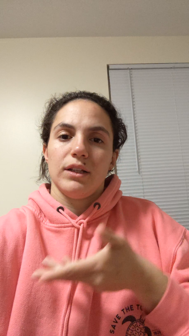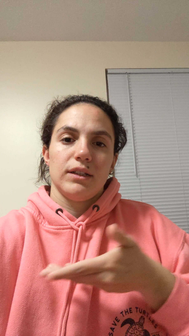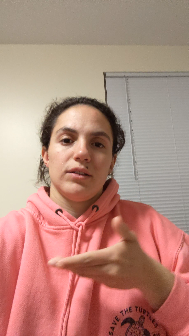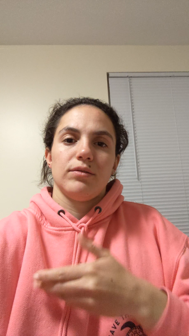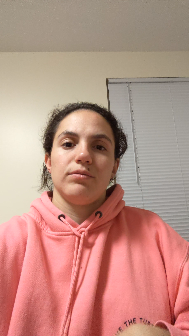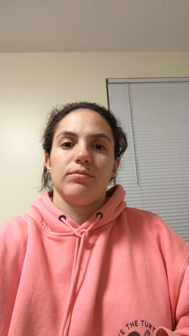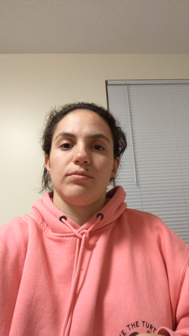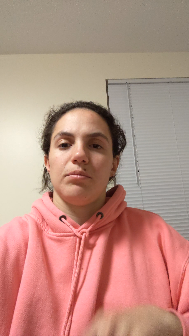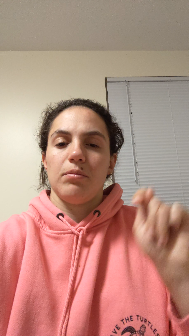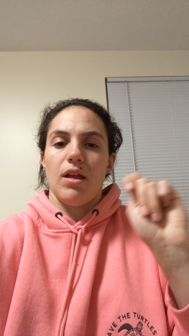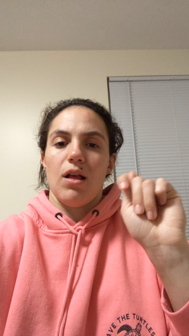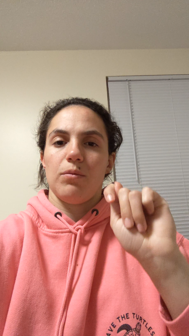bathroom